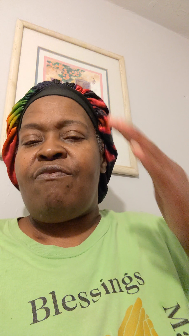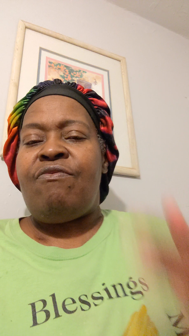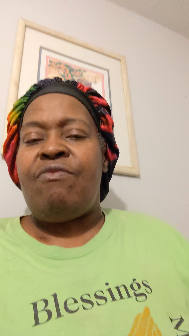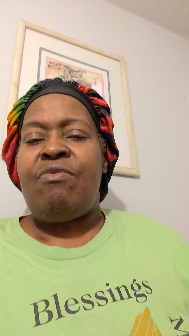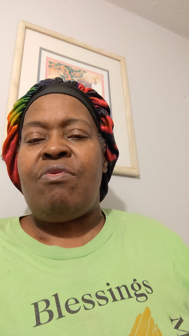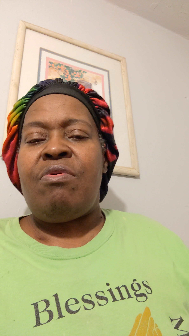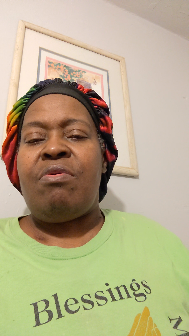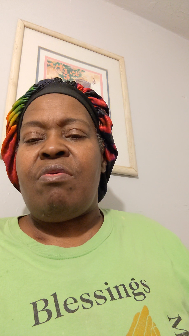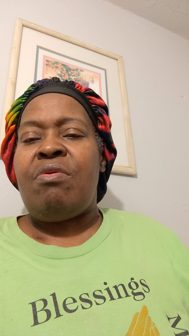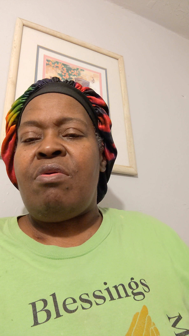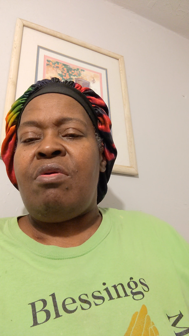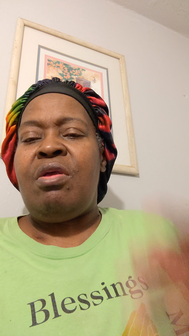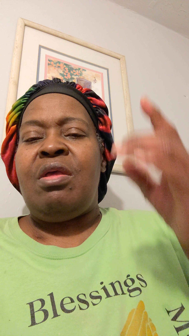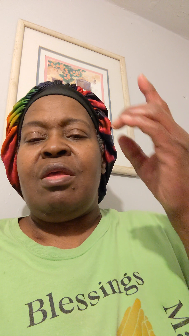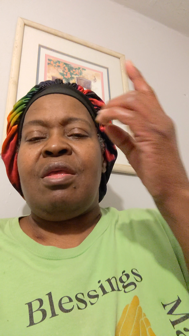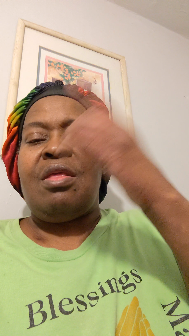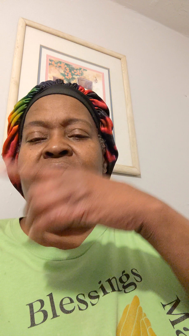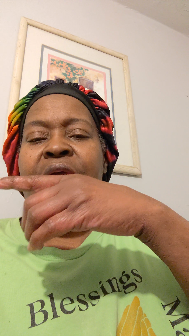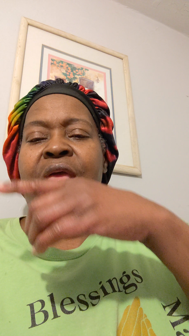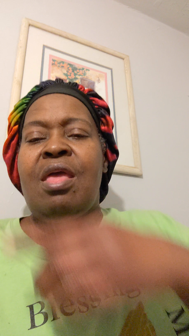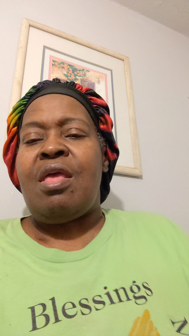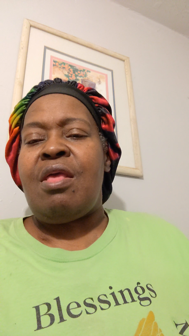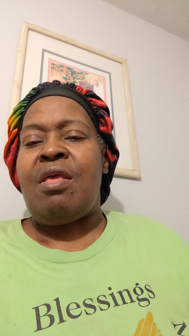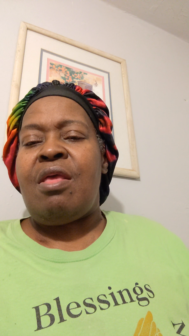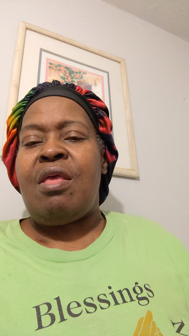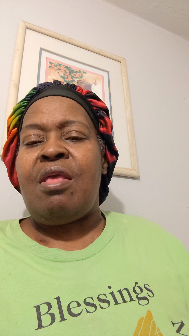day